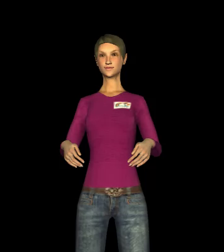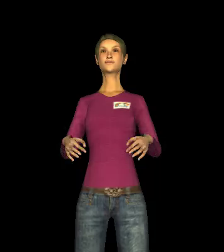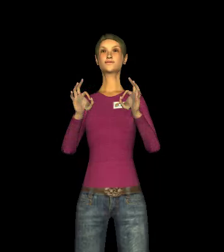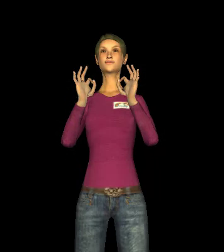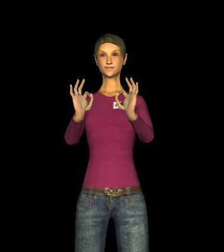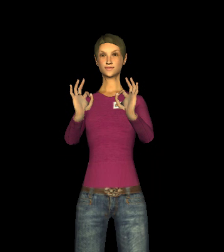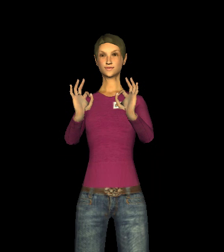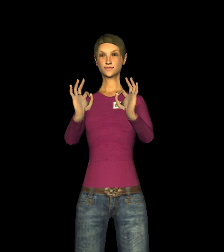فقط